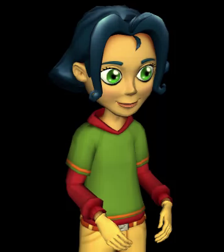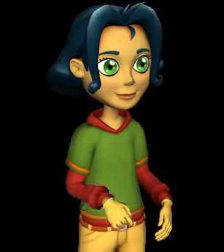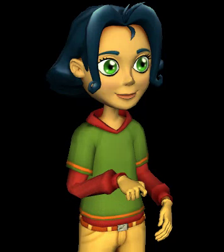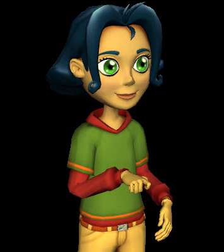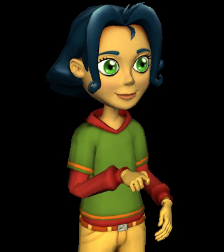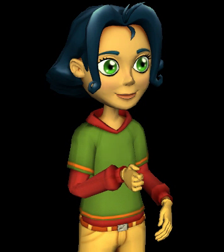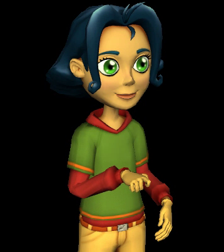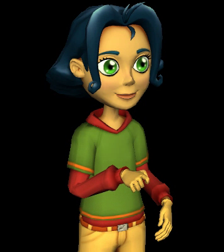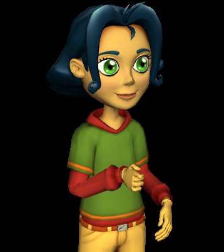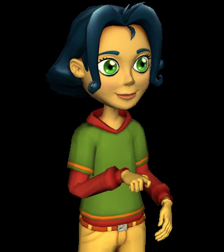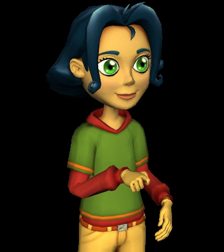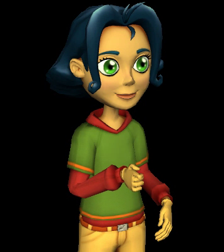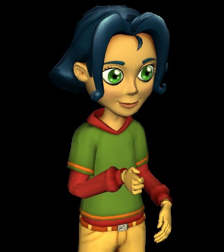مفتاح